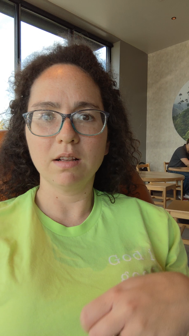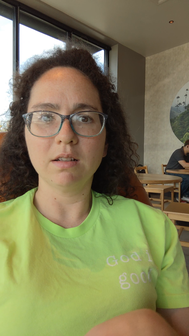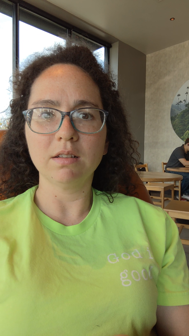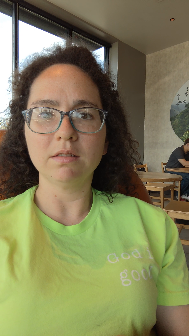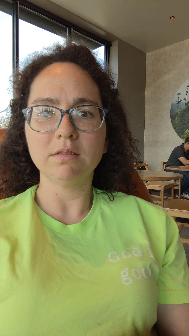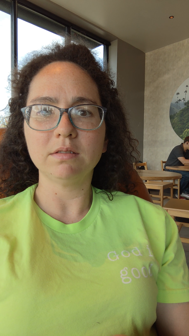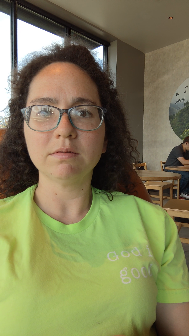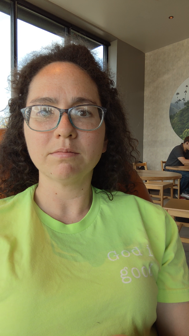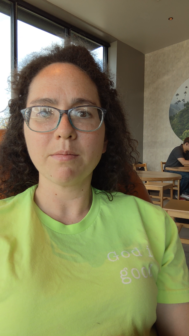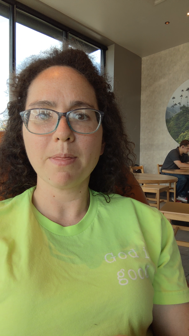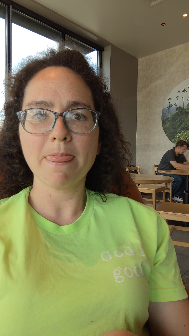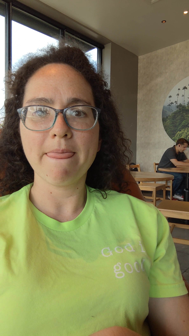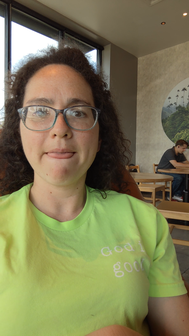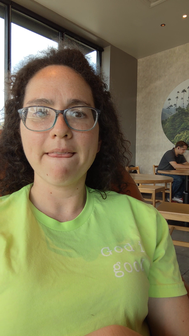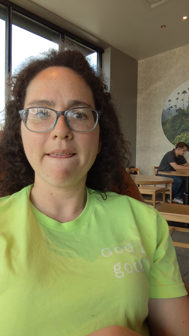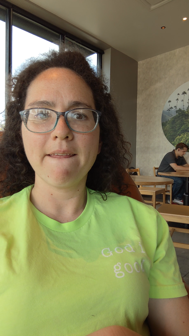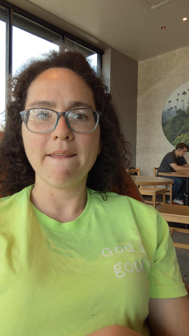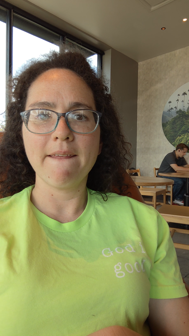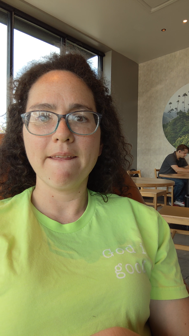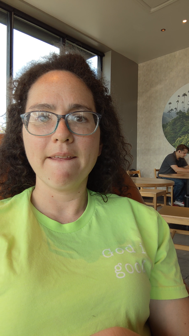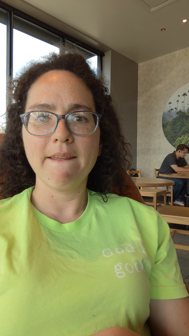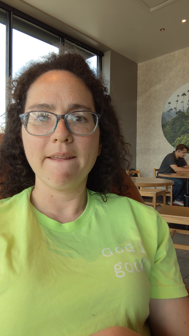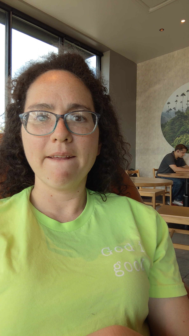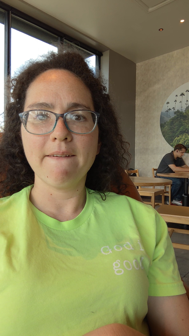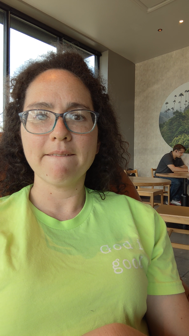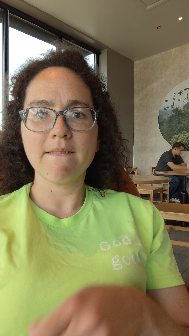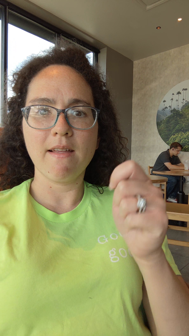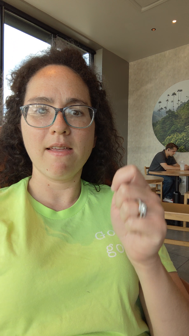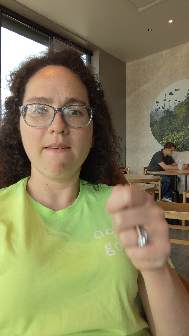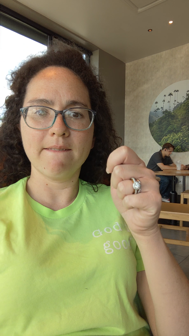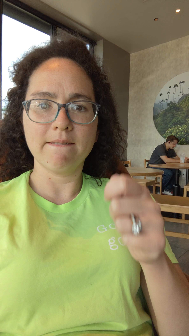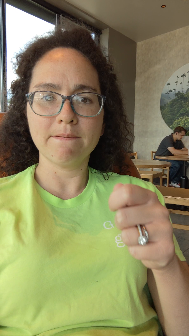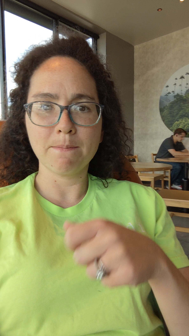cart